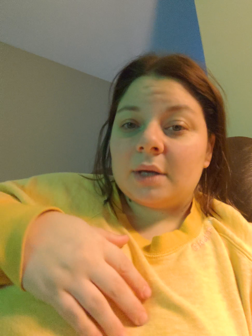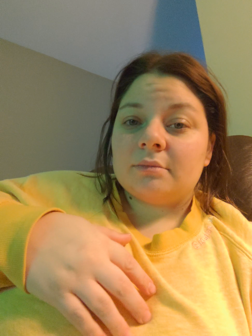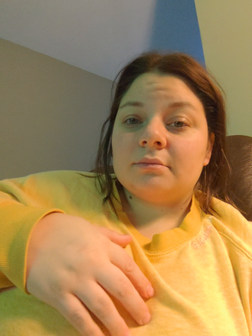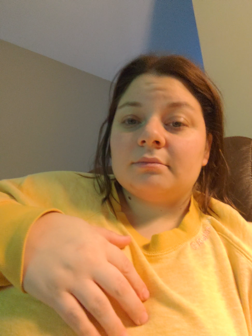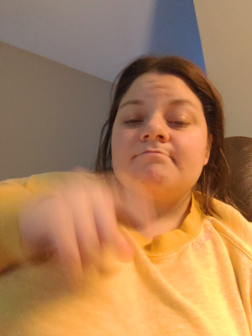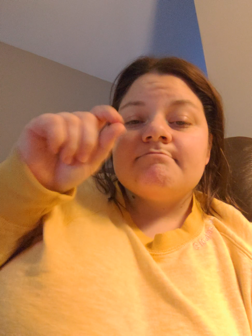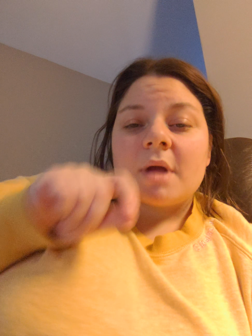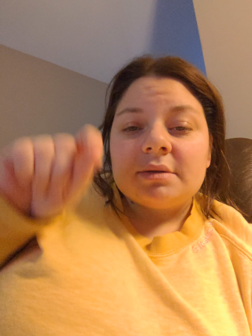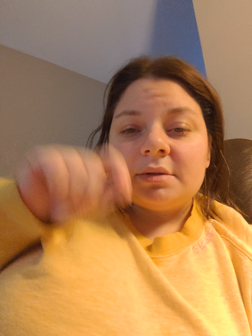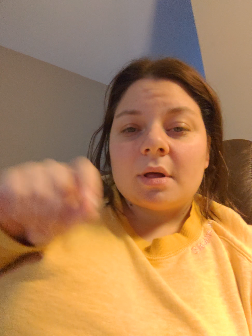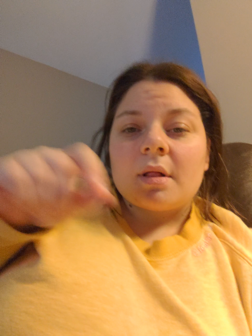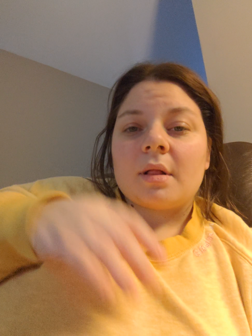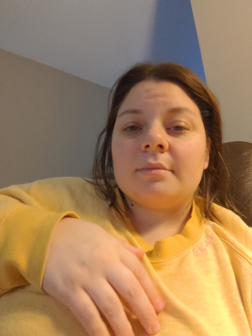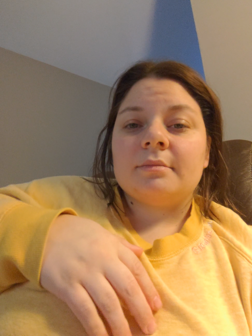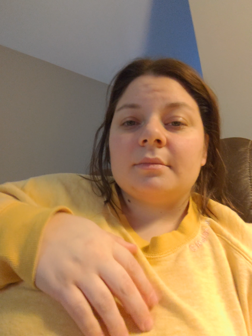pencil